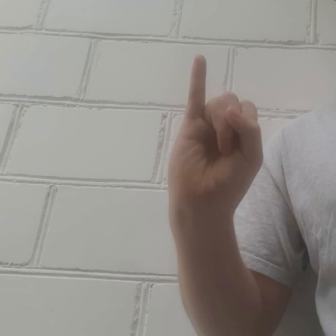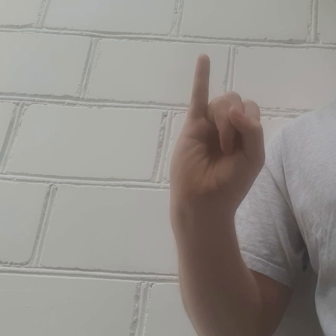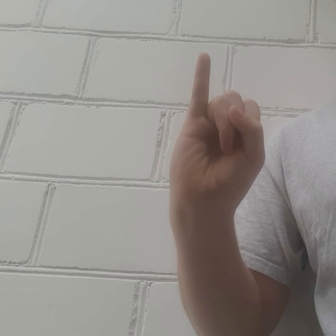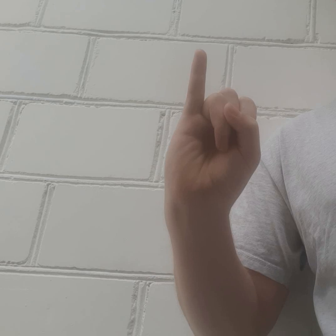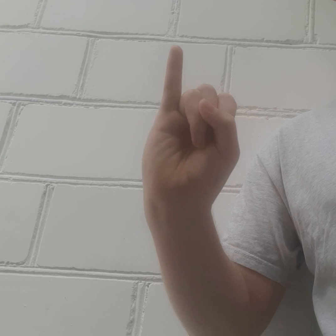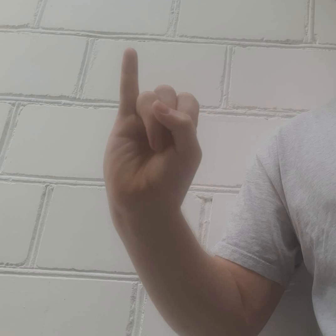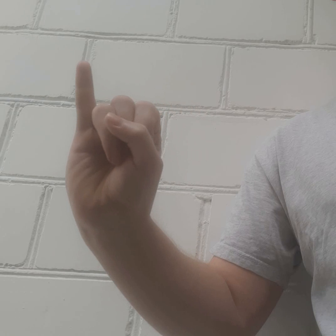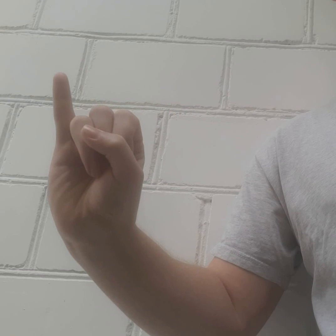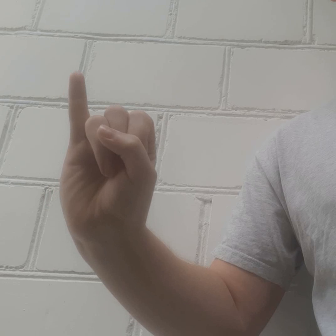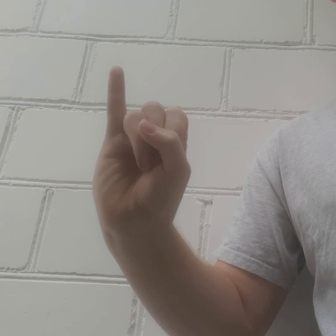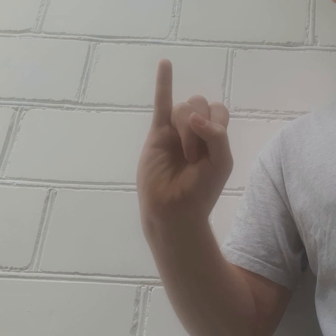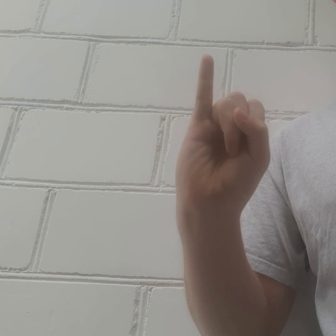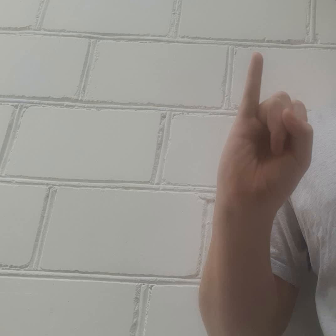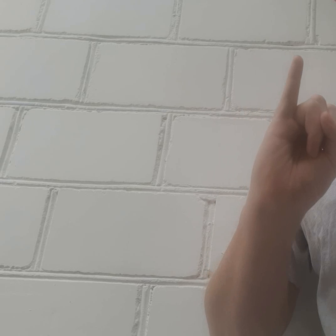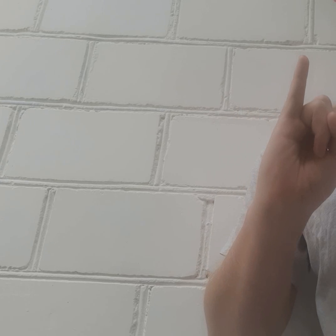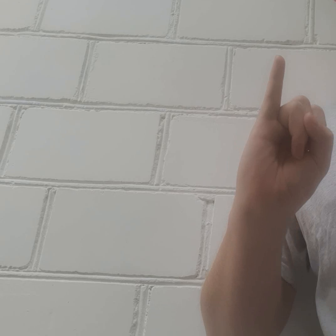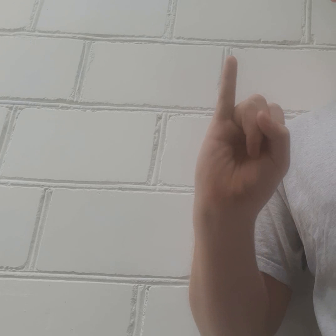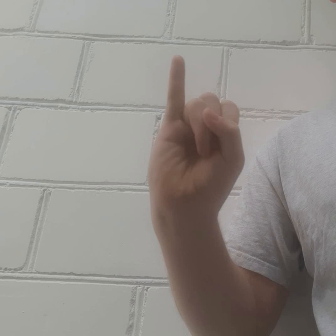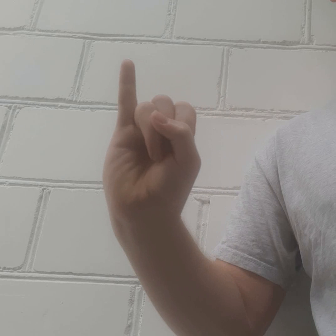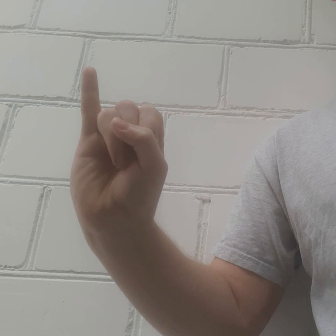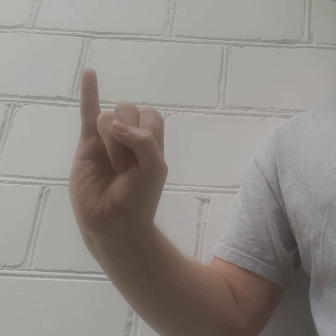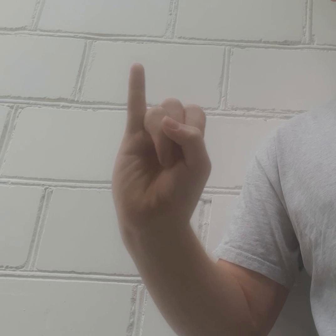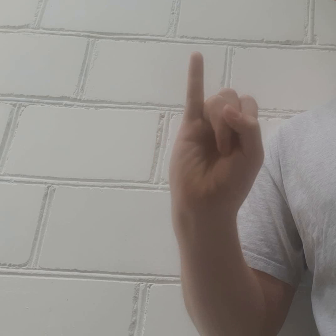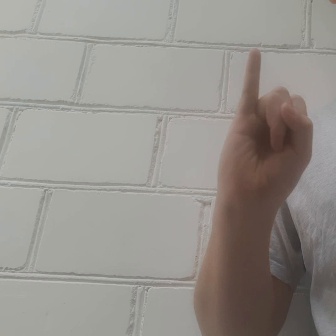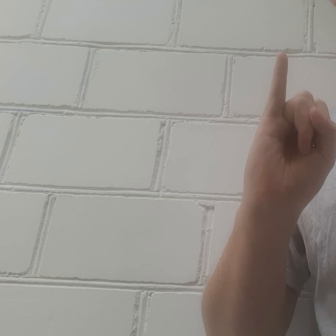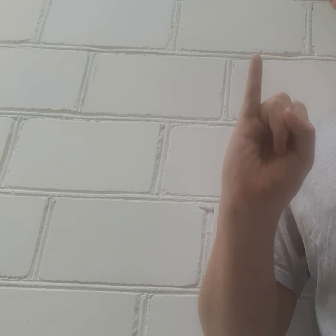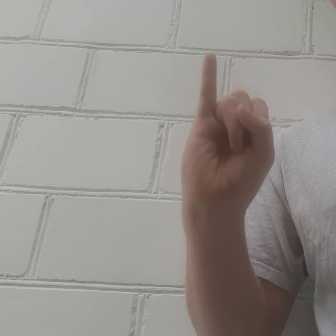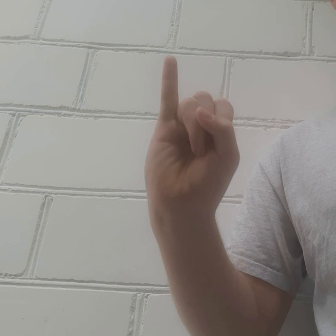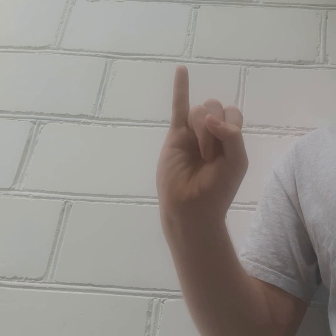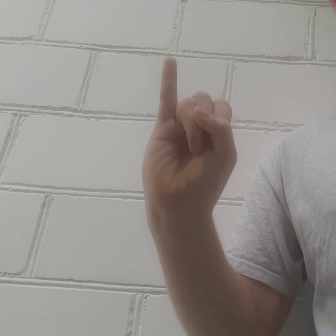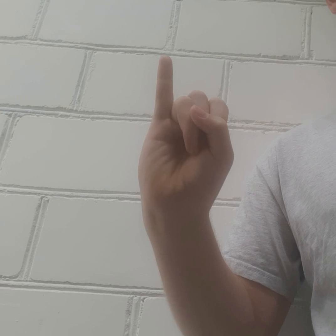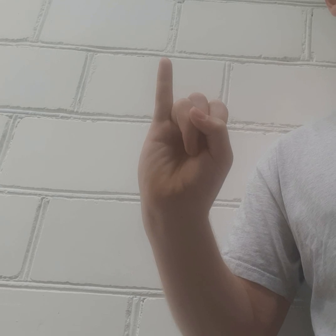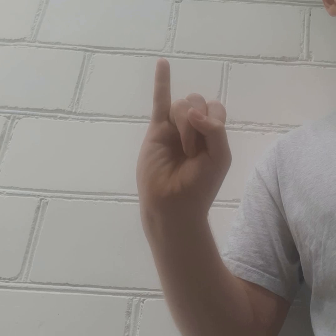Ї